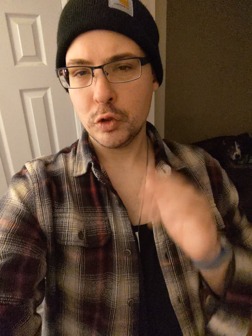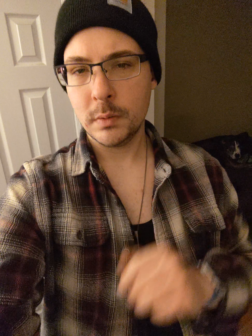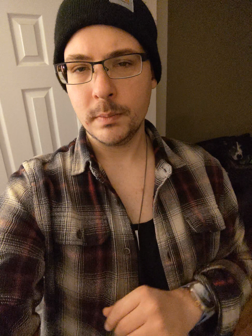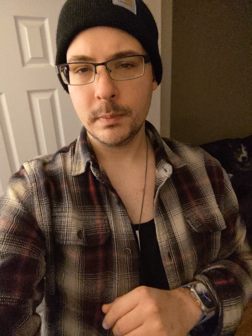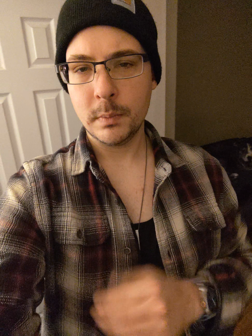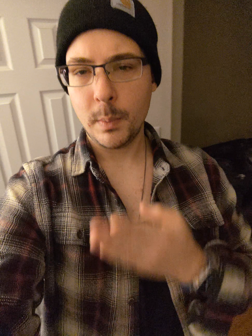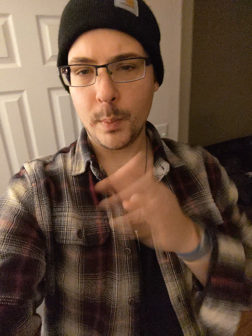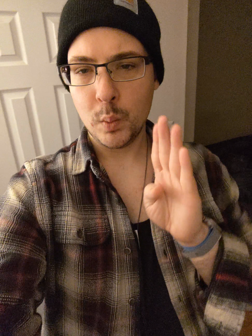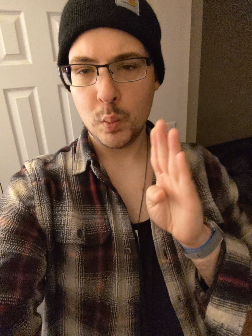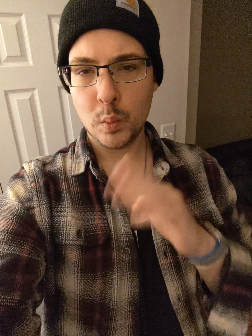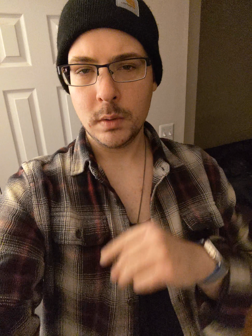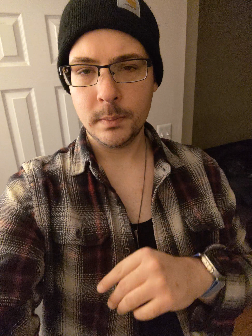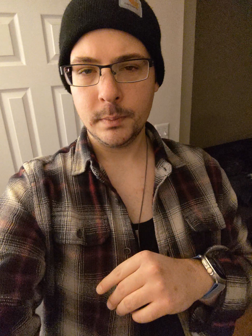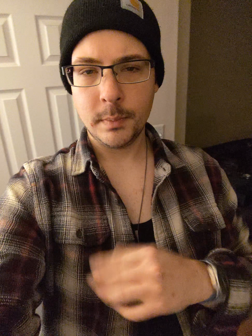blue